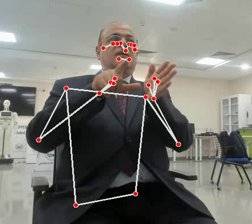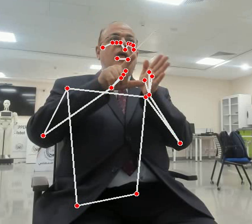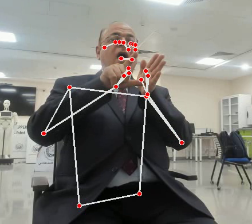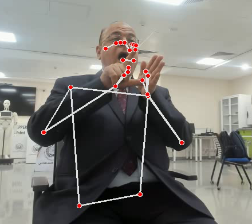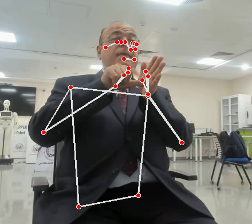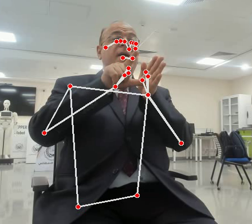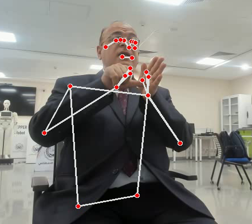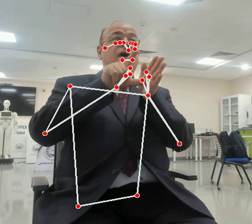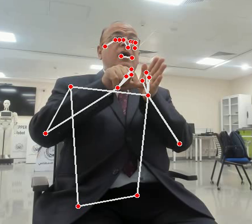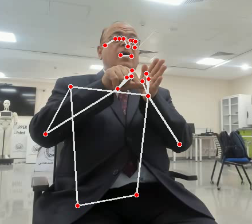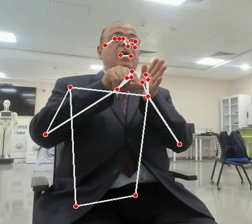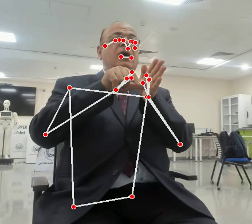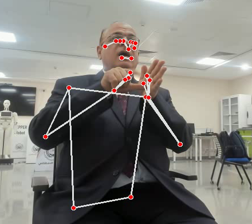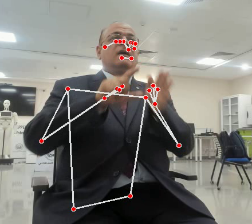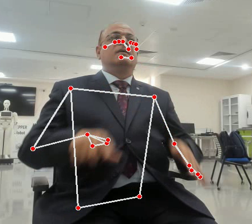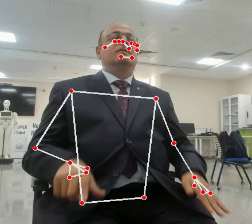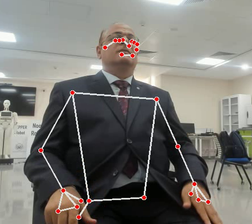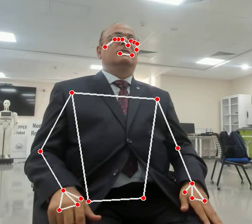3rabia